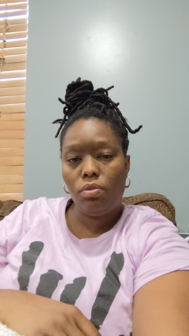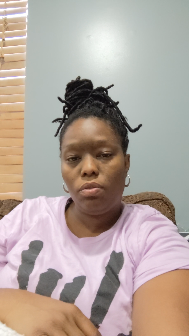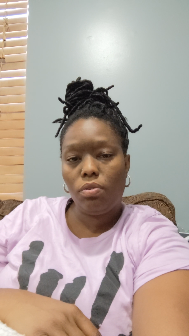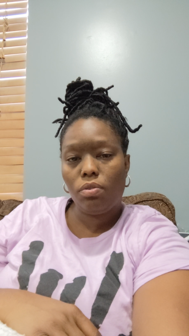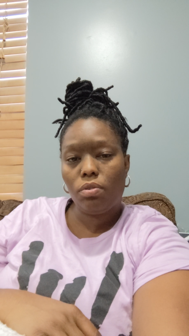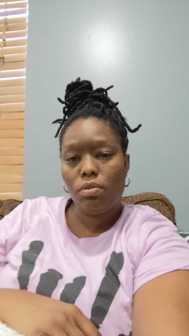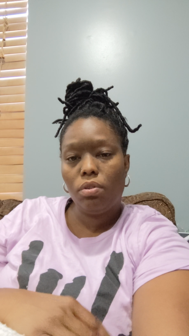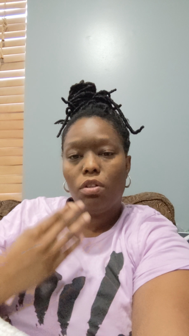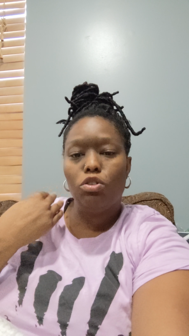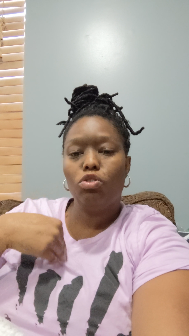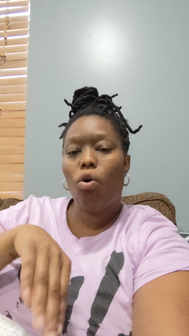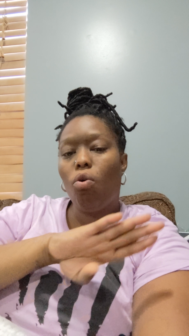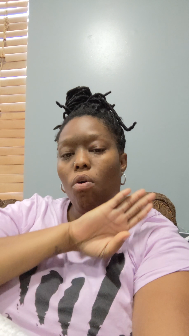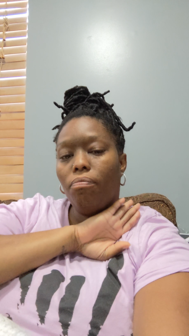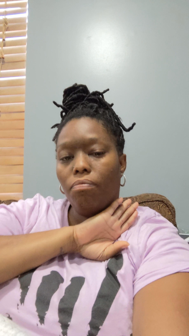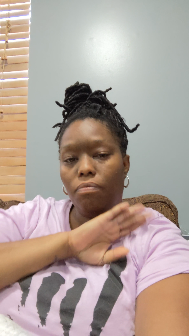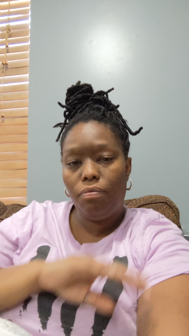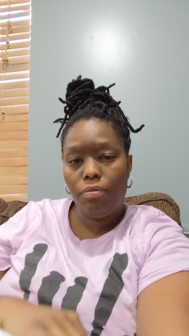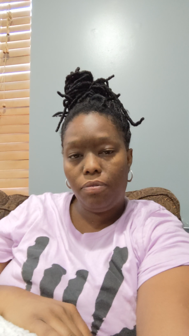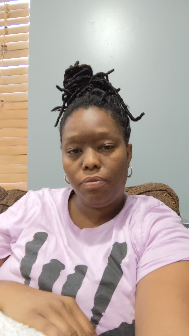scarf